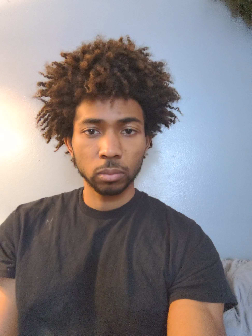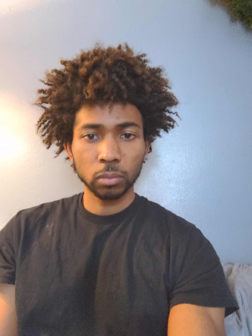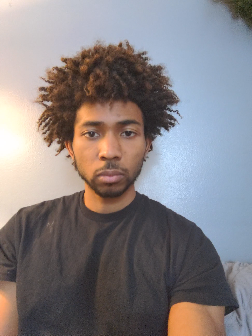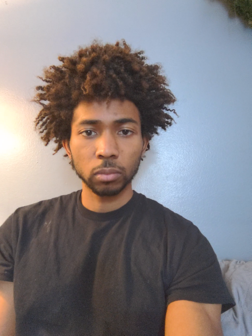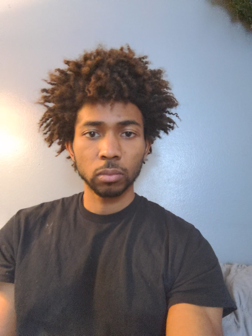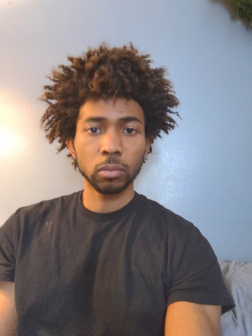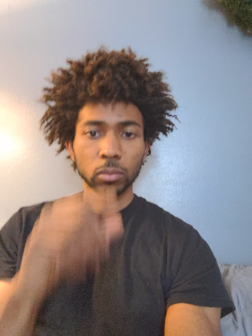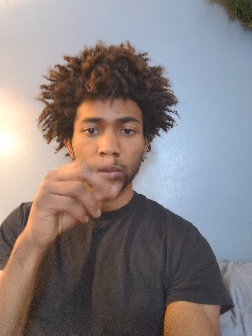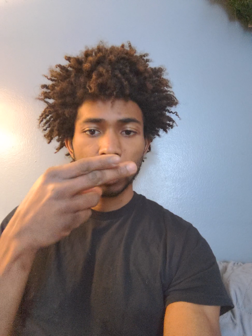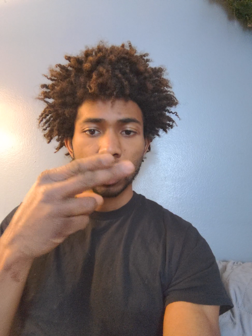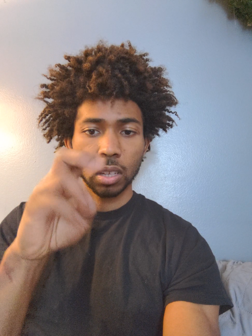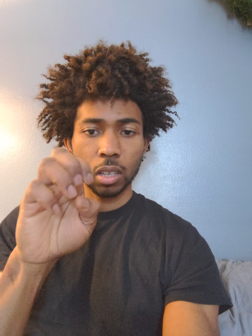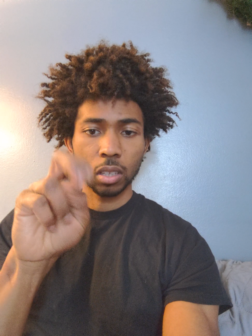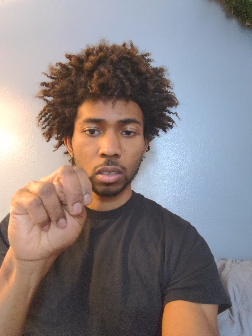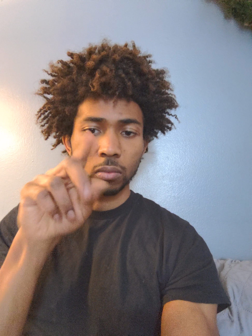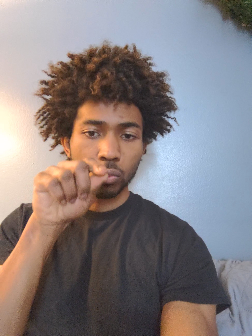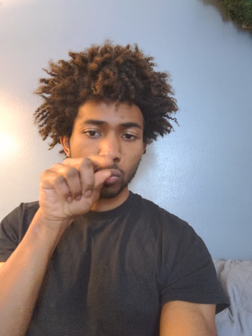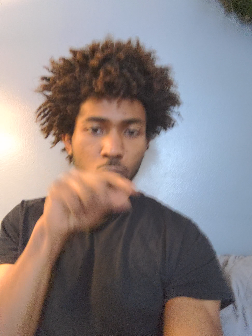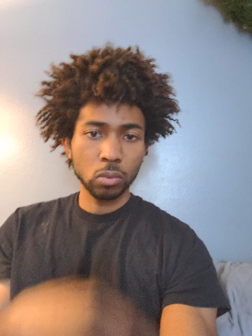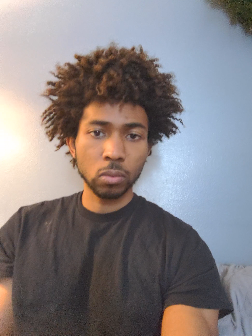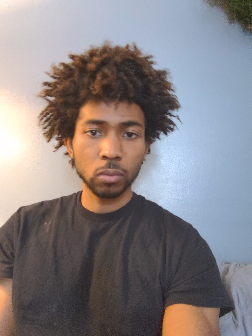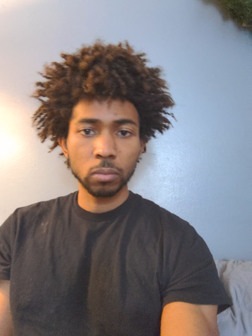hen